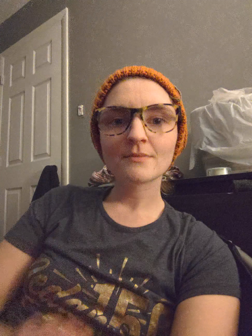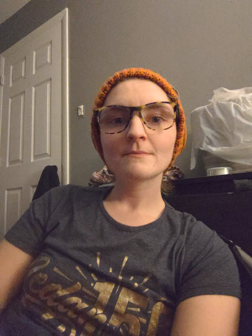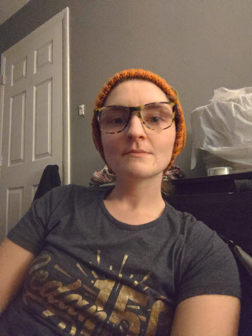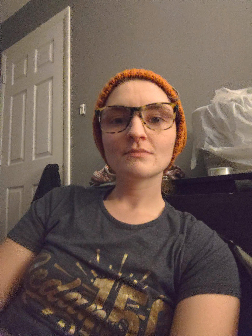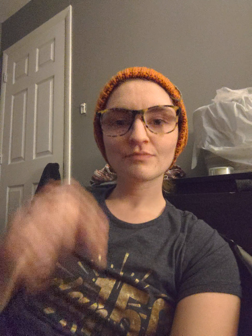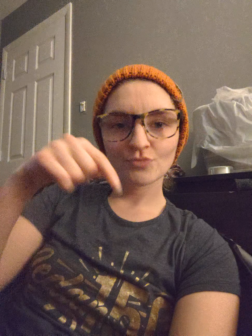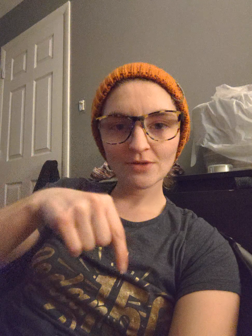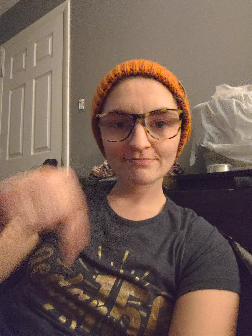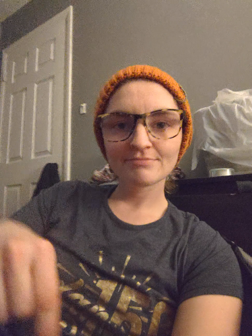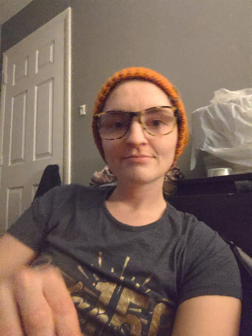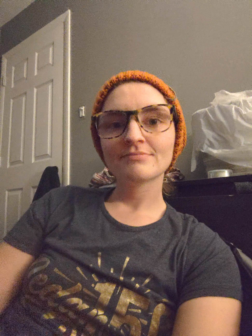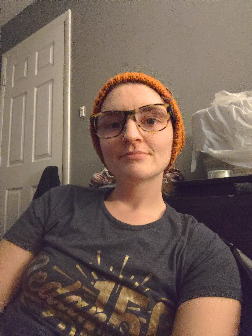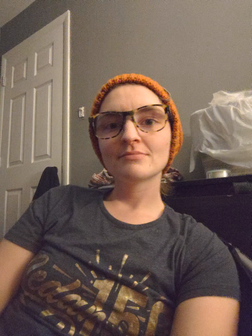feet